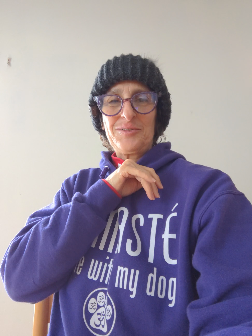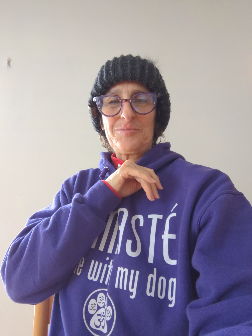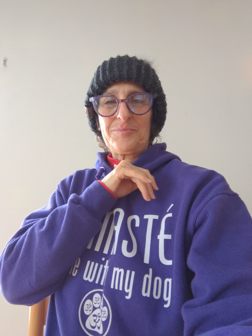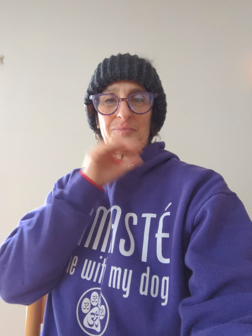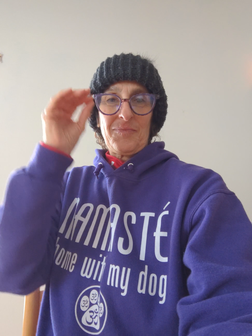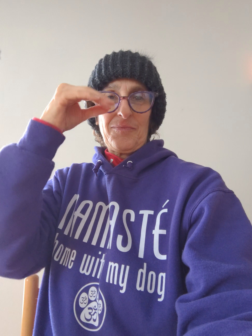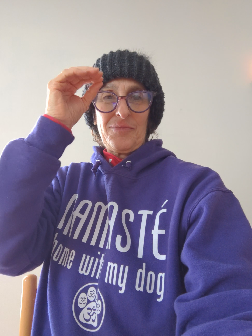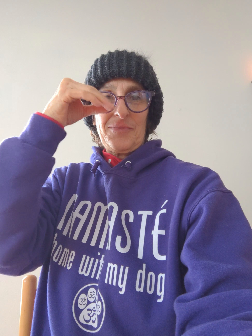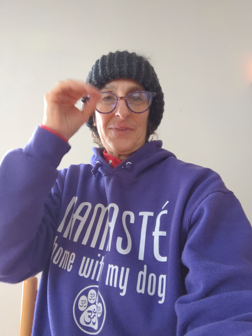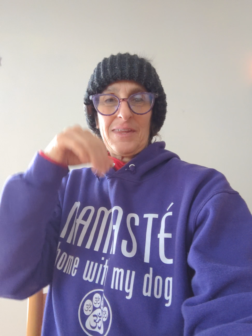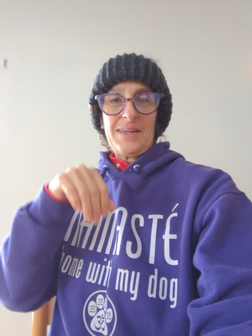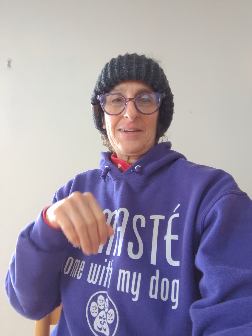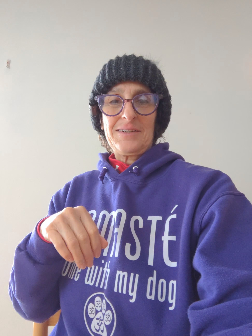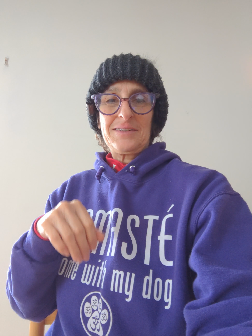owl